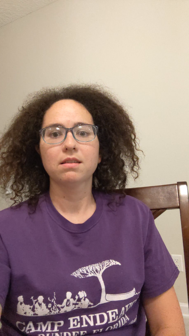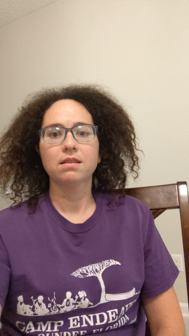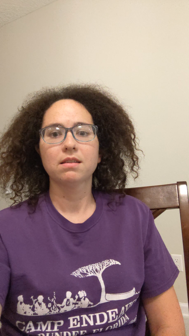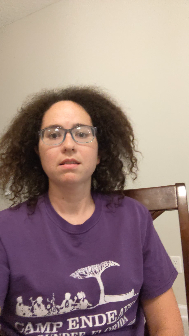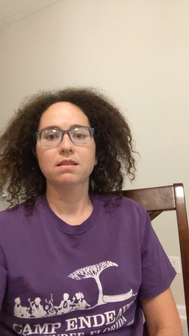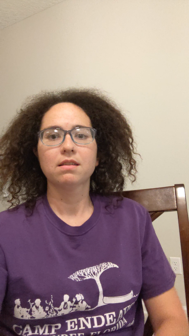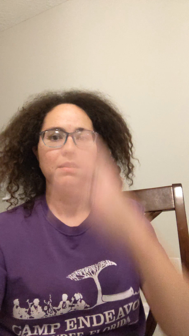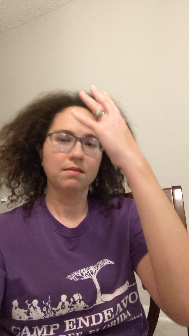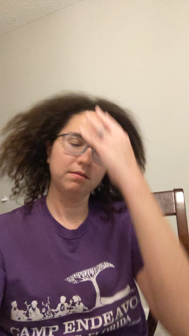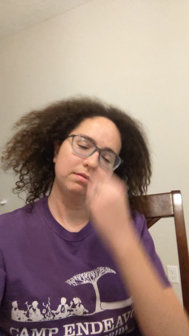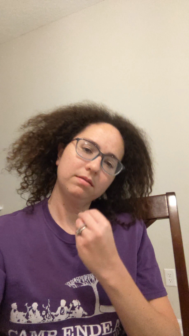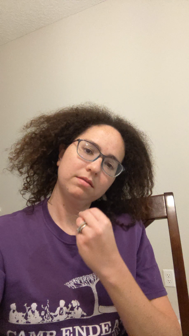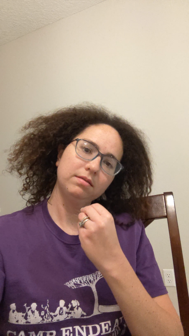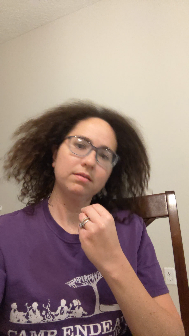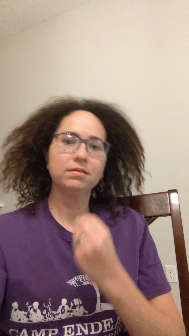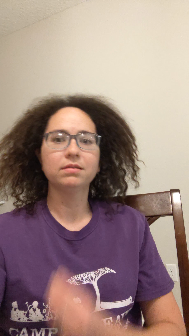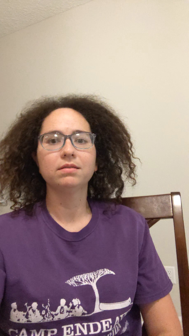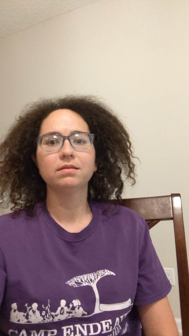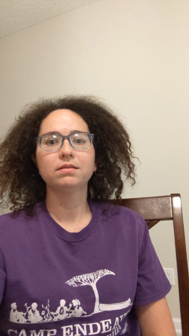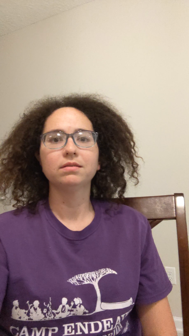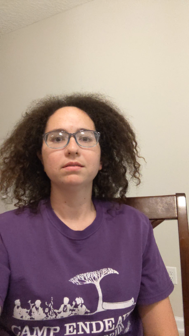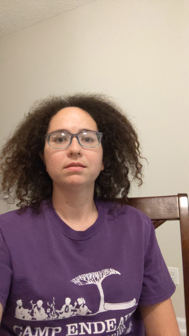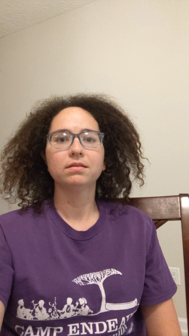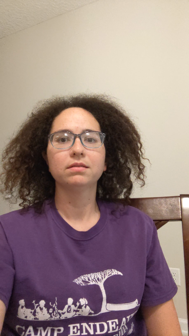asleep